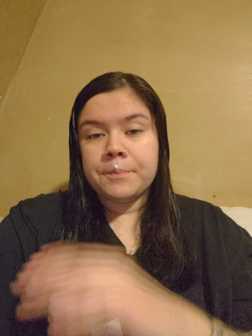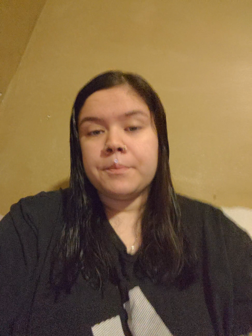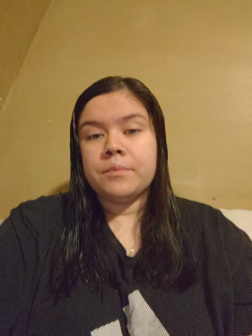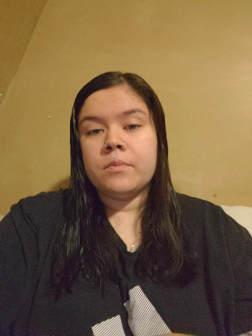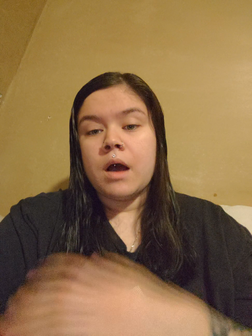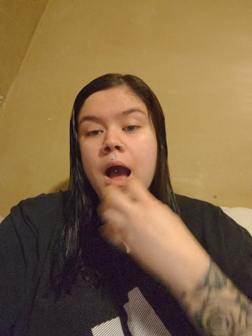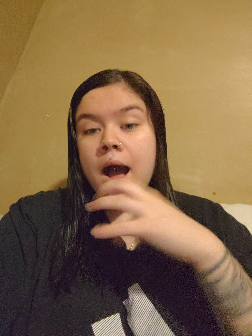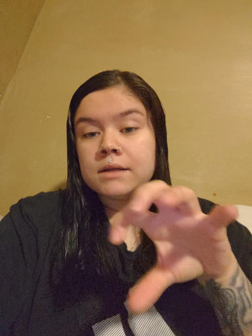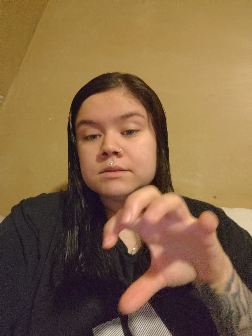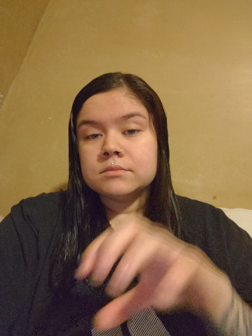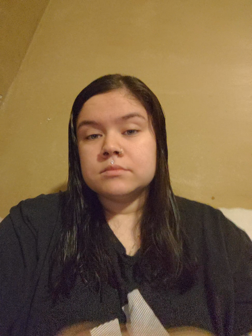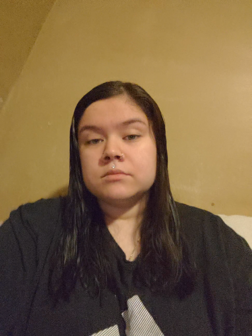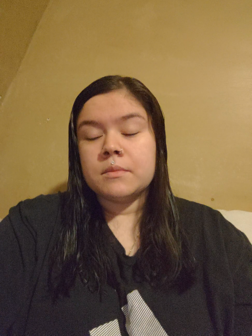hot